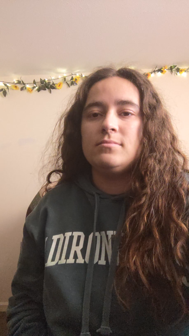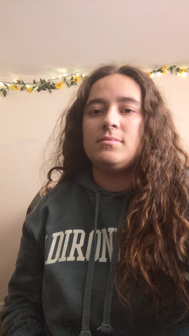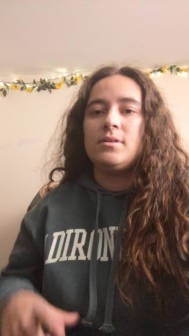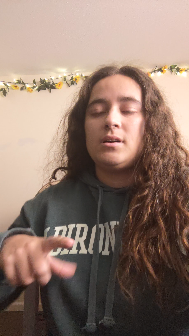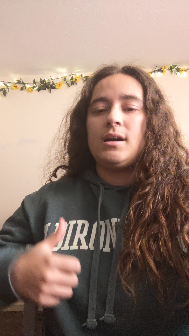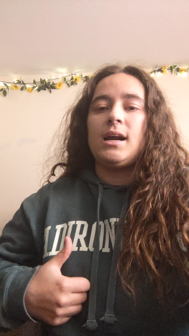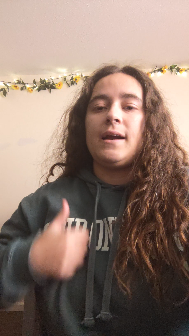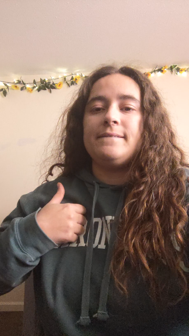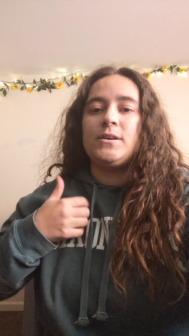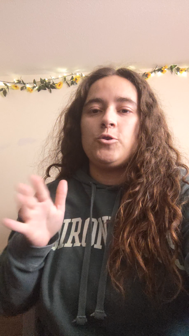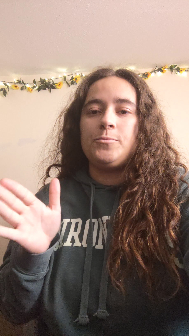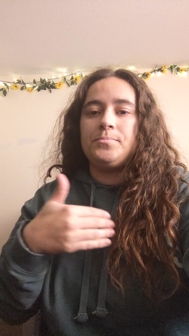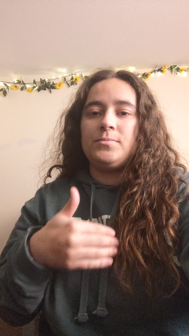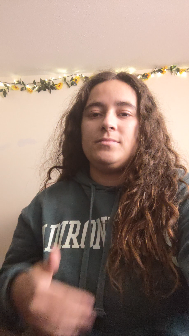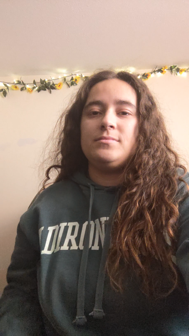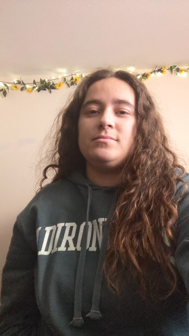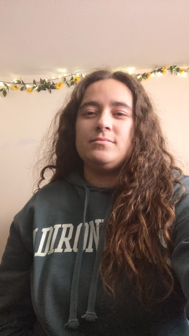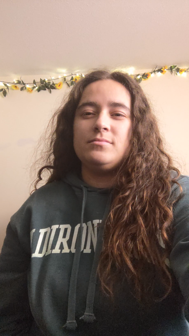living room